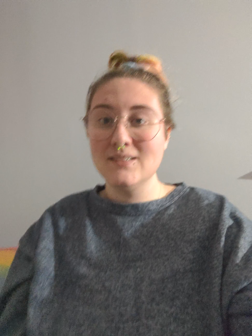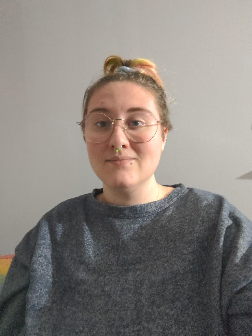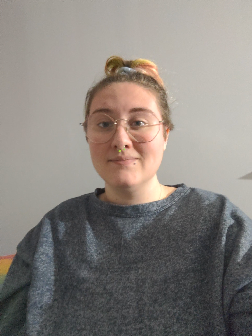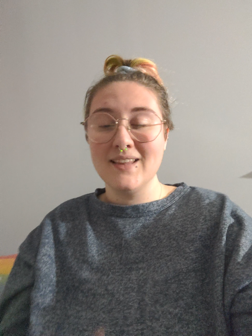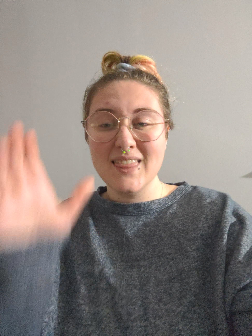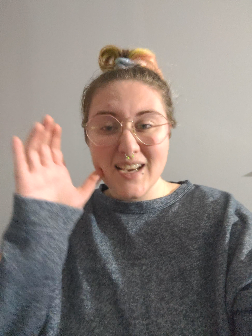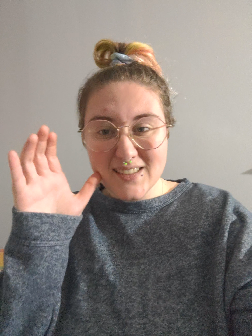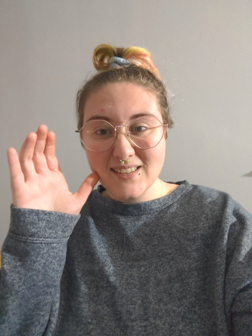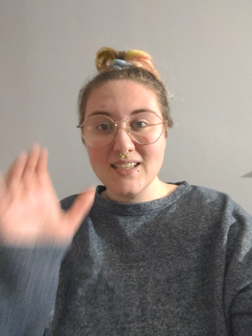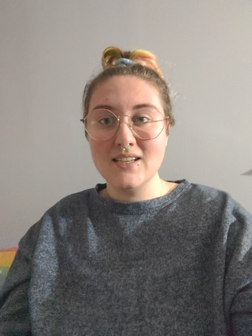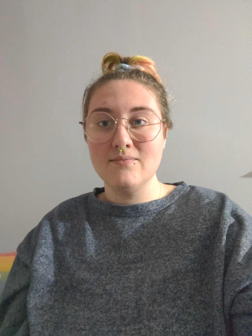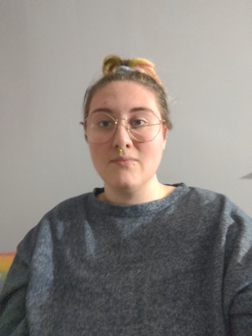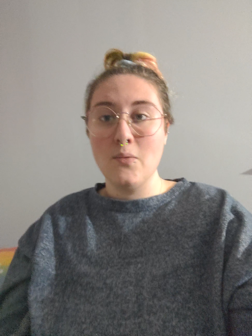listen